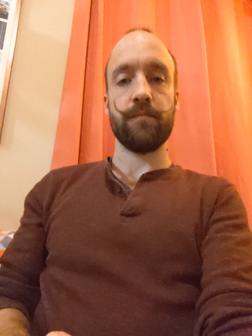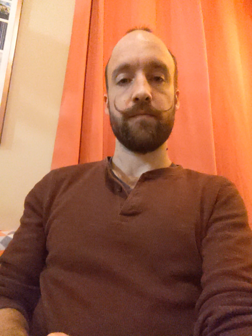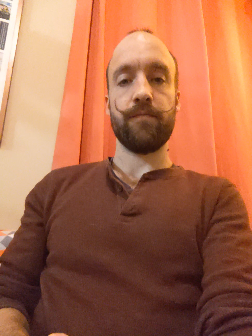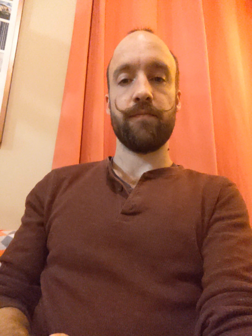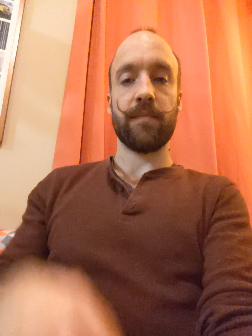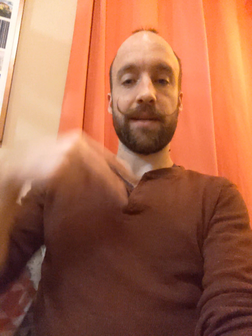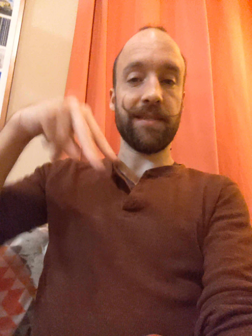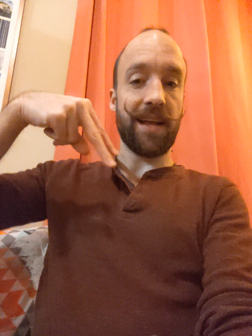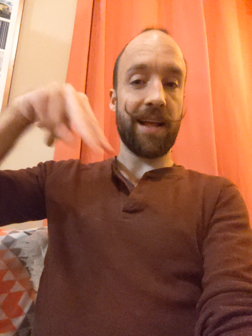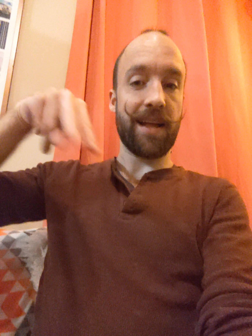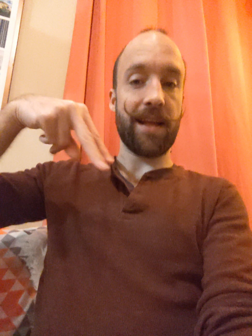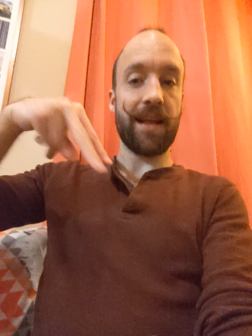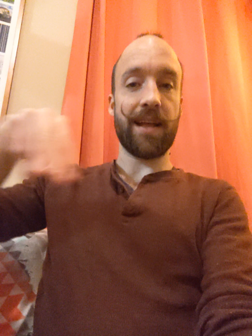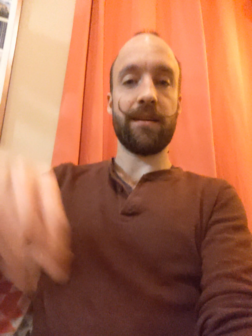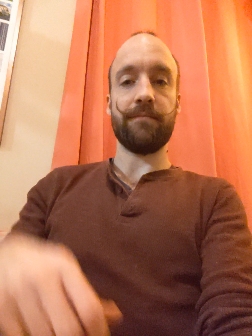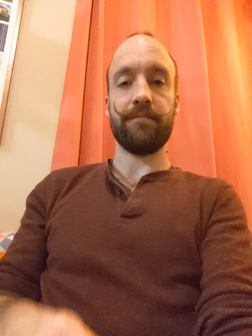dance